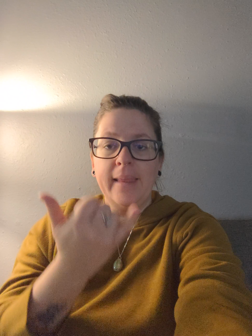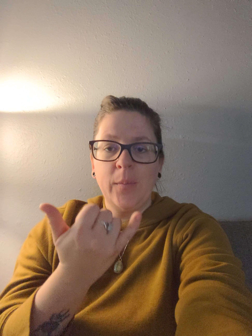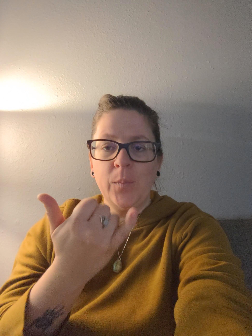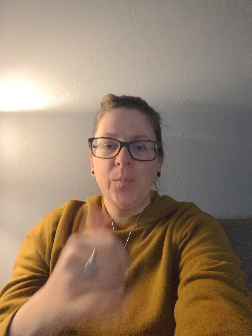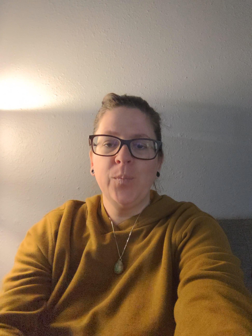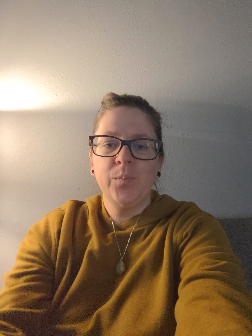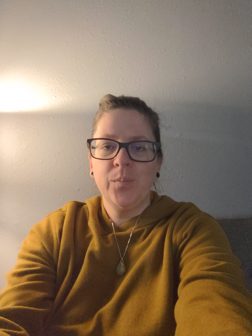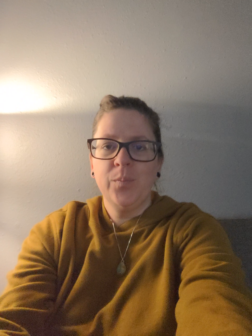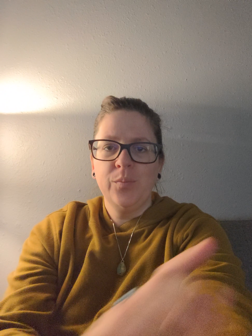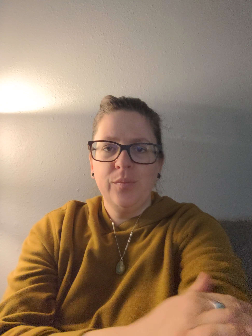now